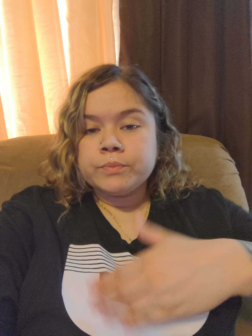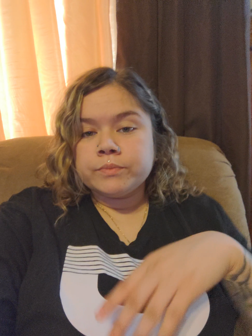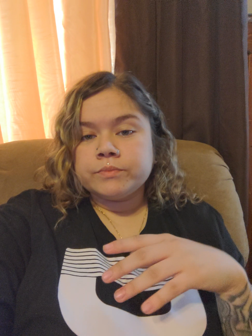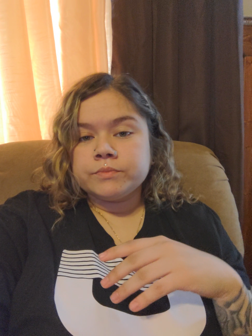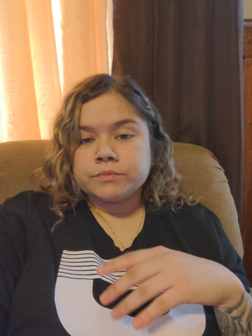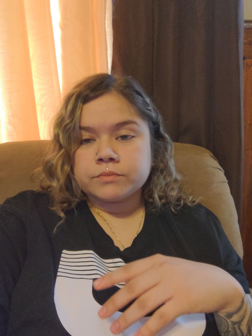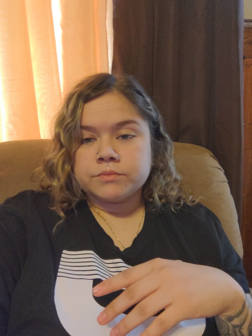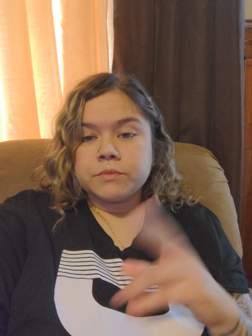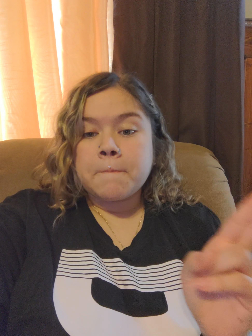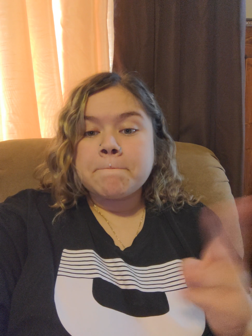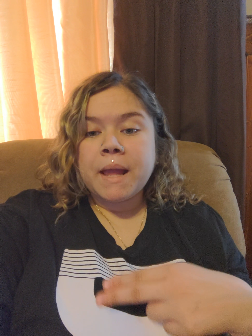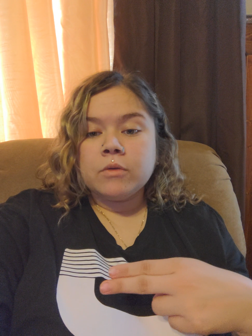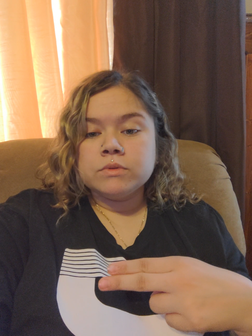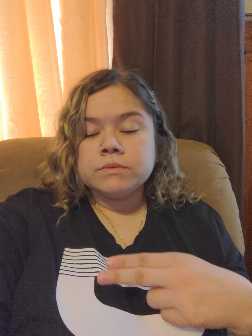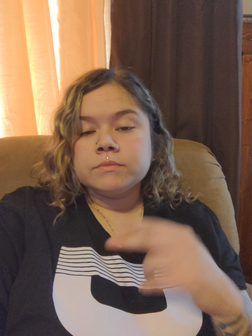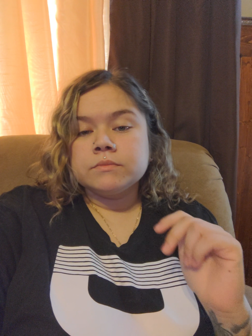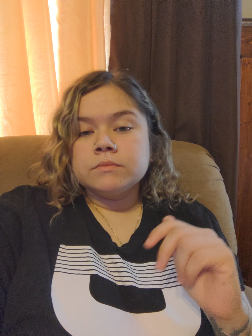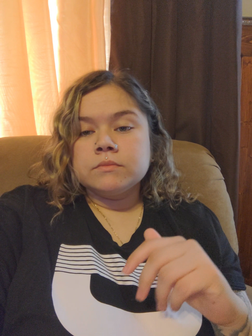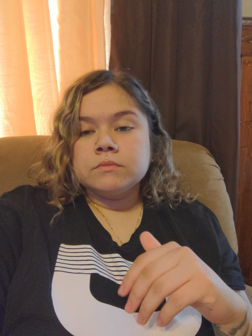belt